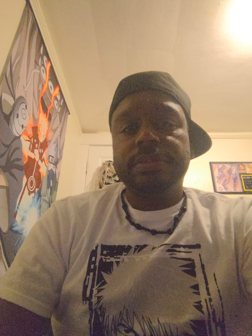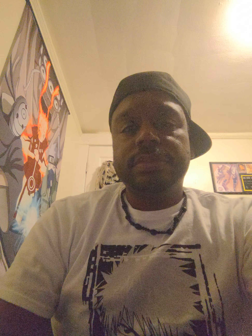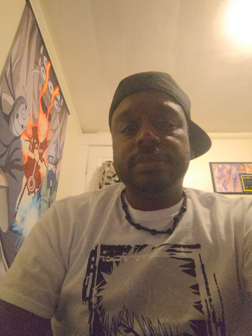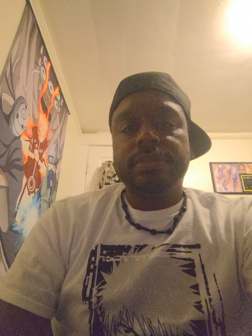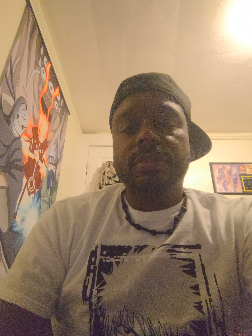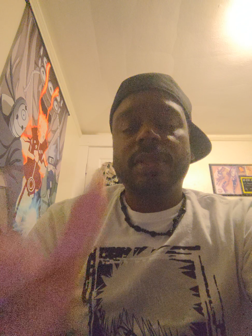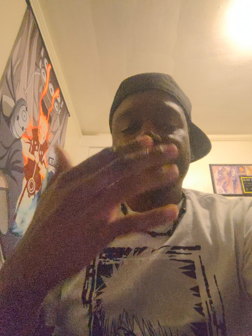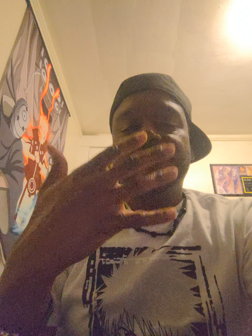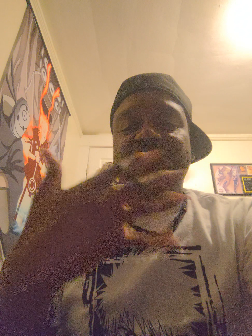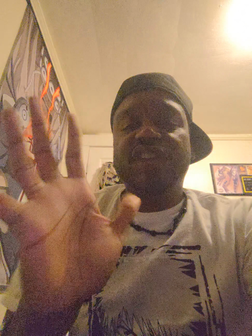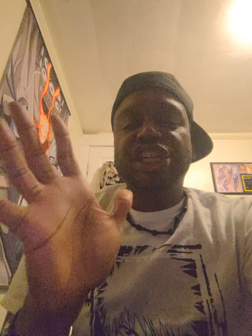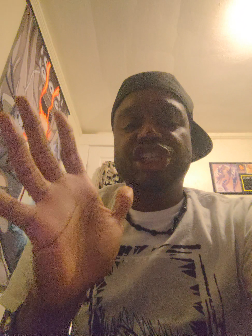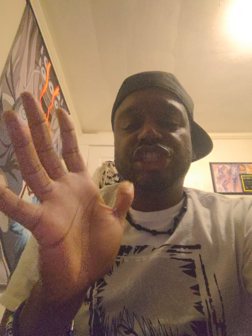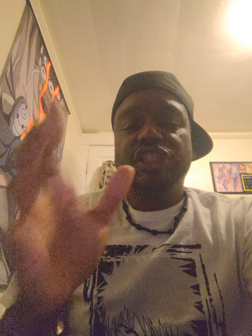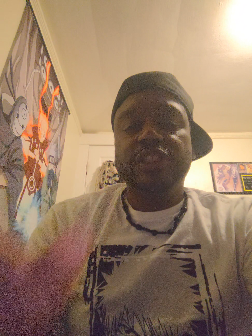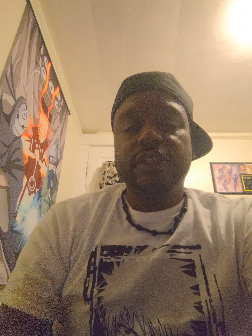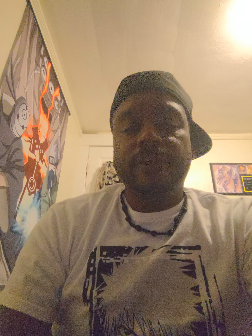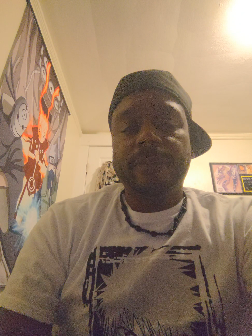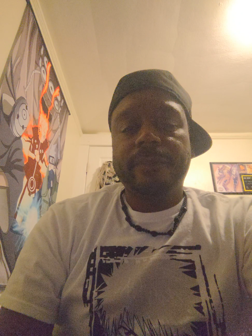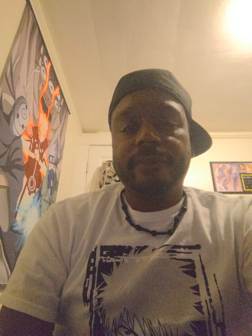finish